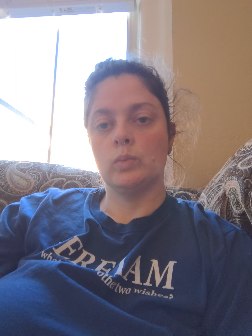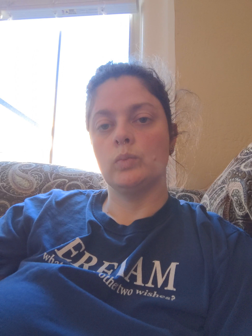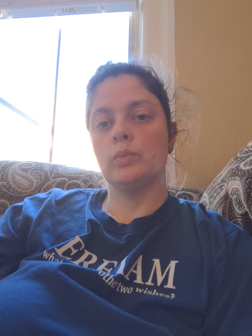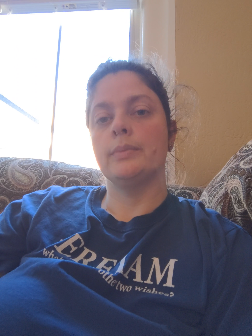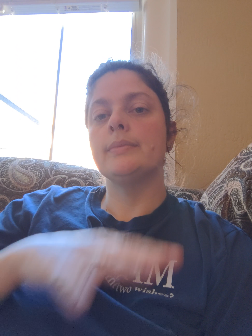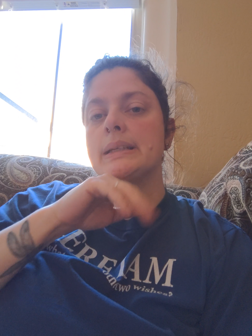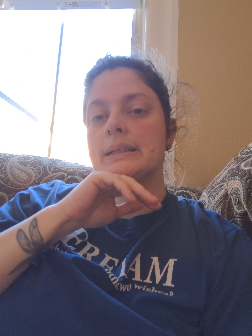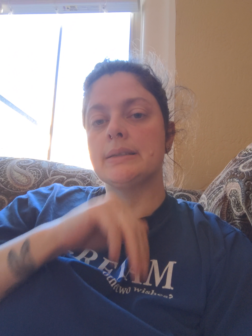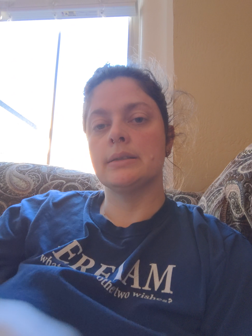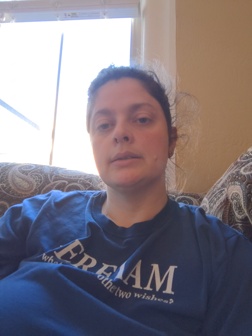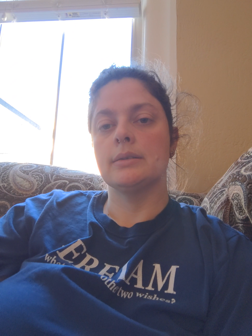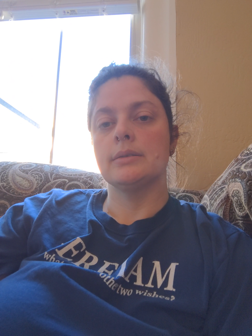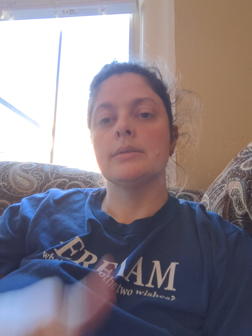pig